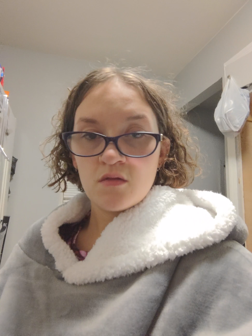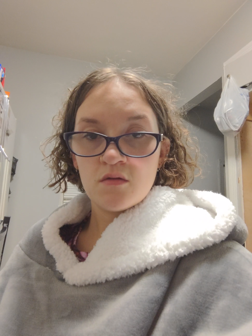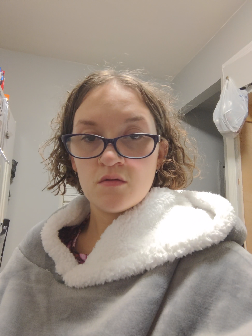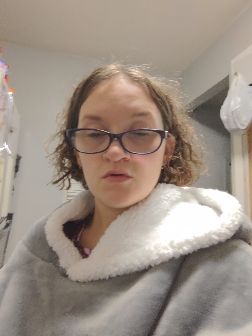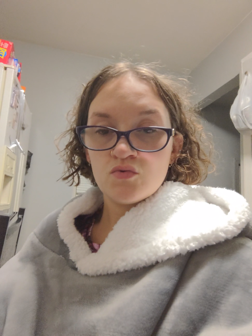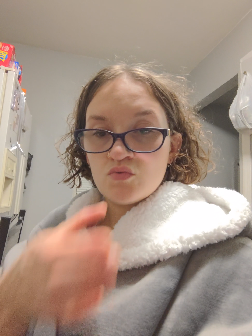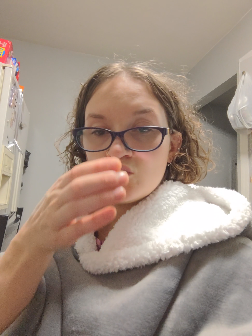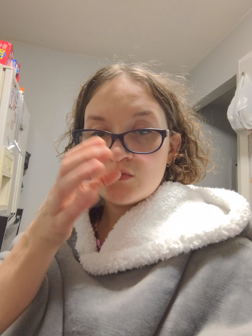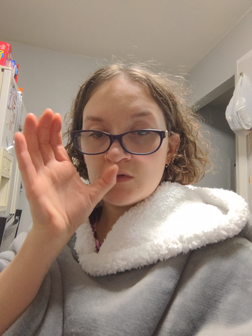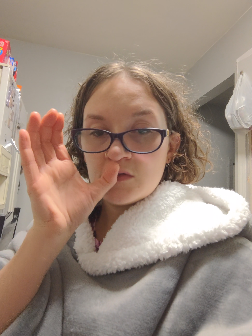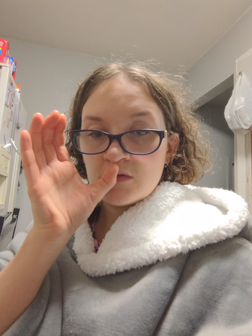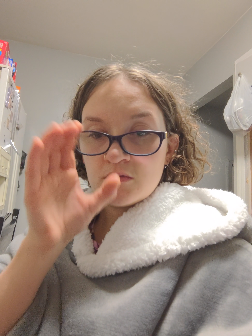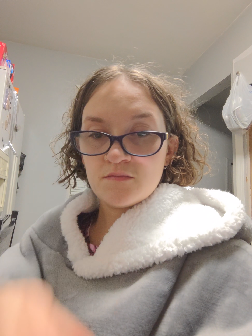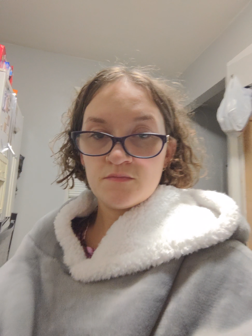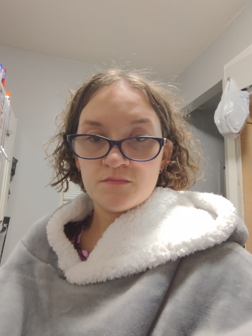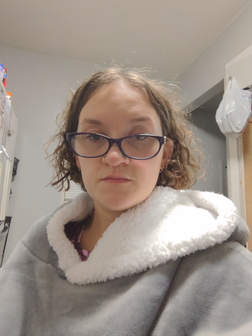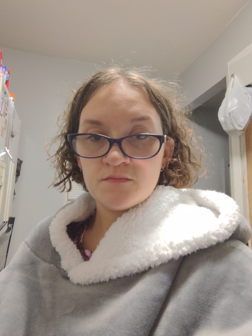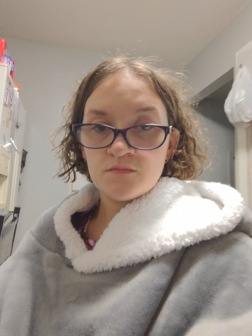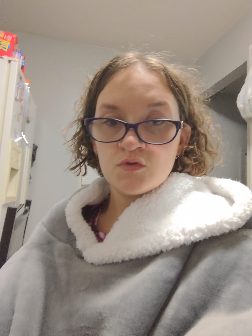drink